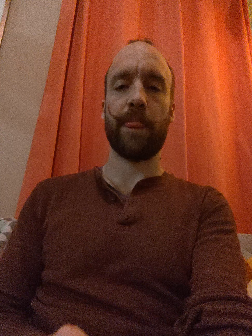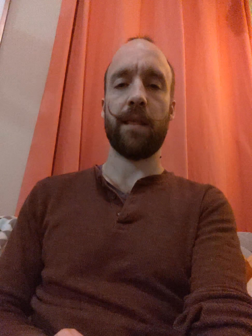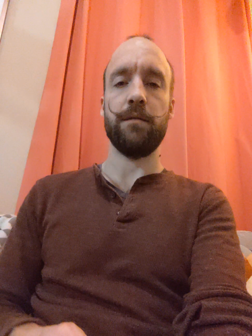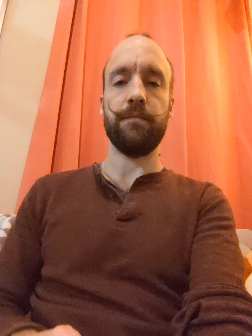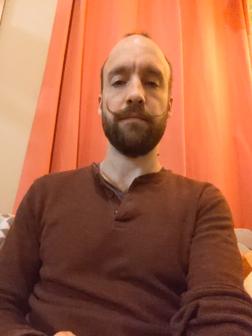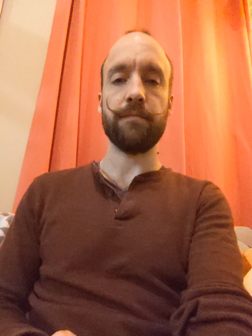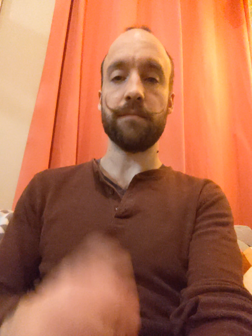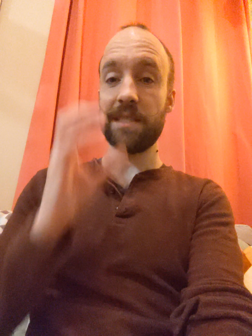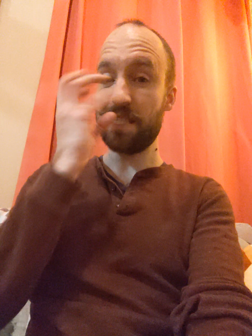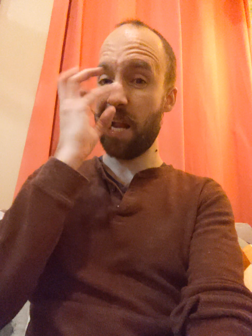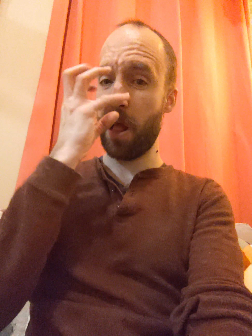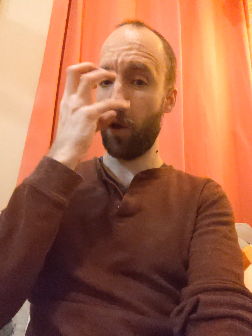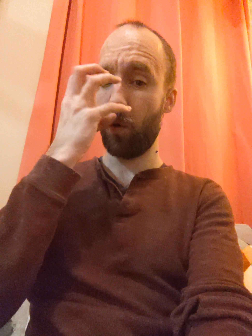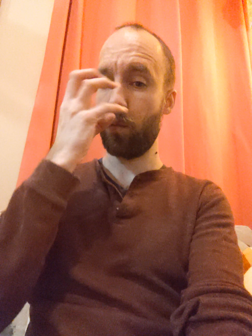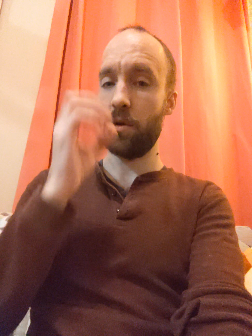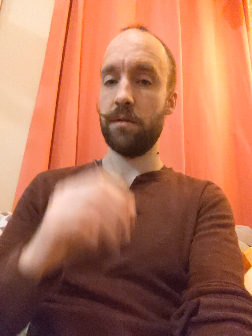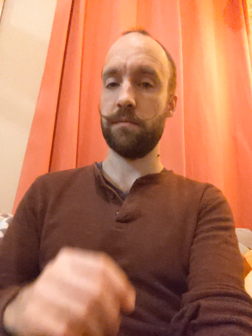clown